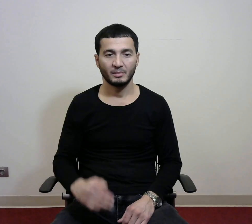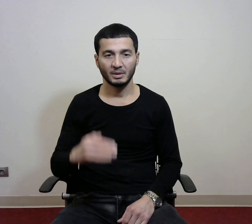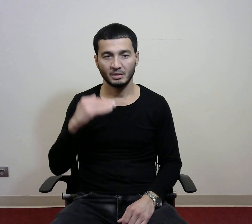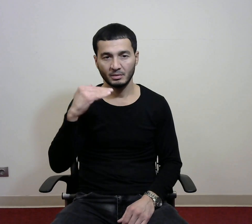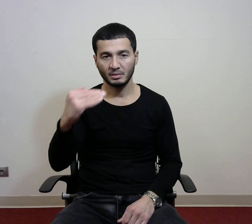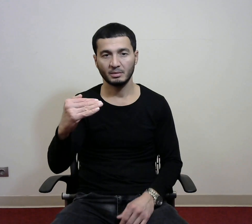siz